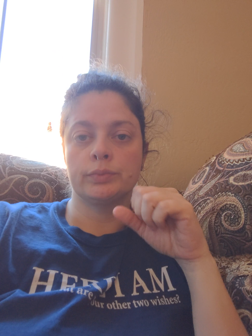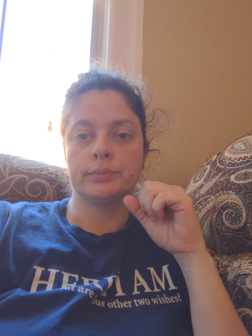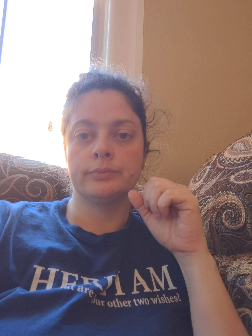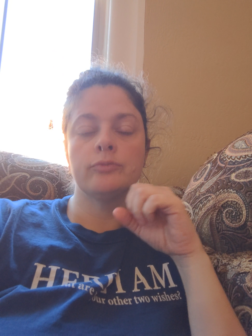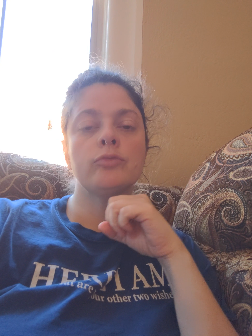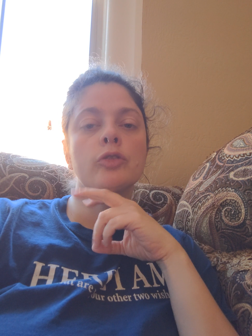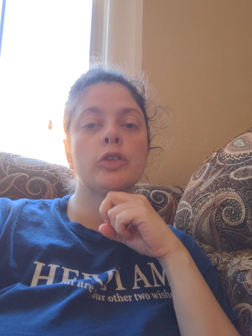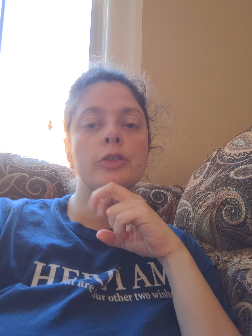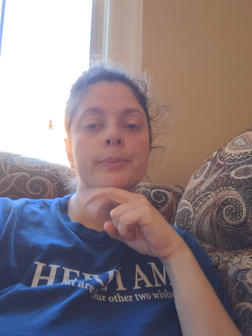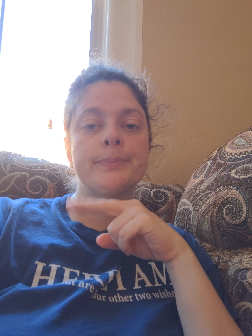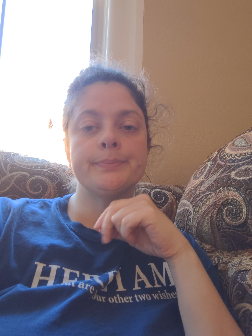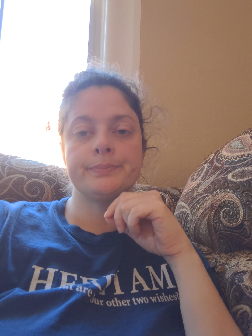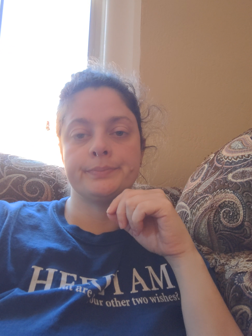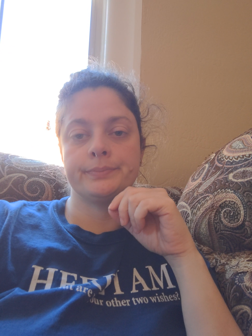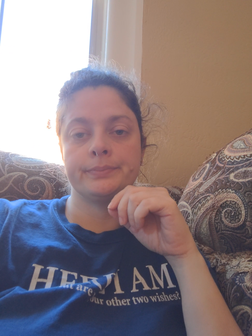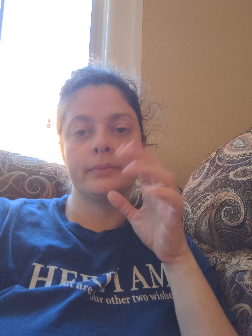frog